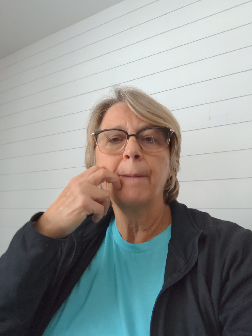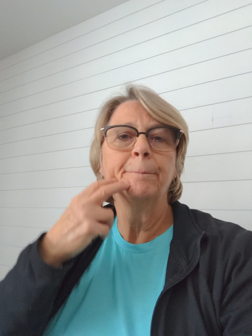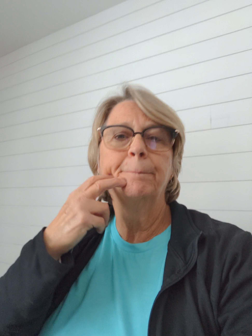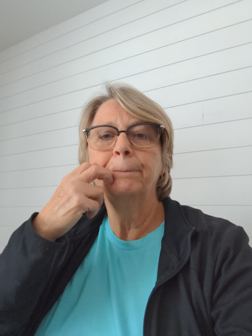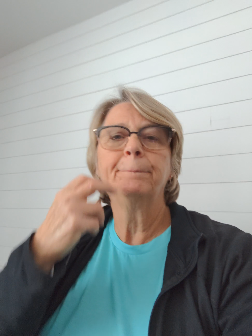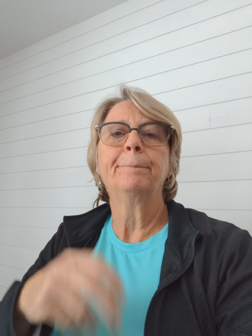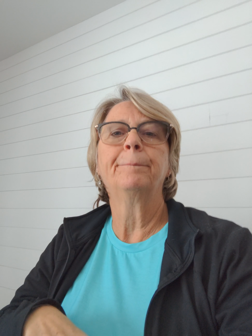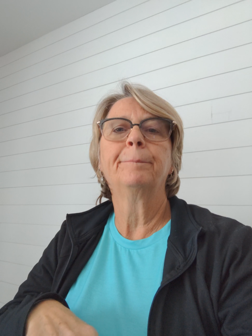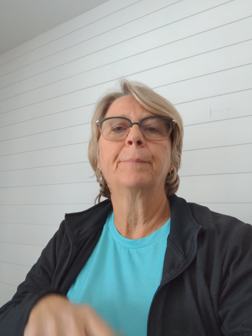gum